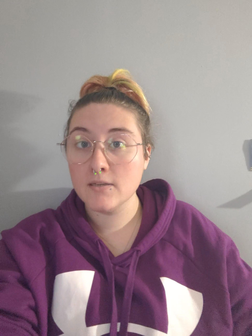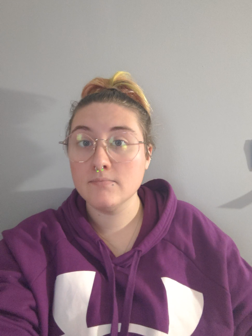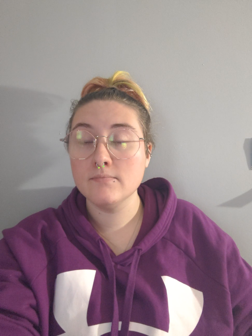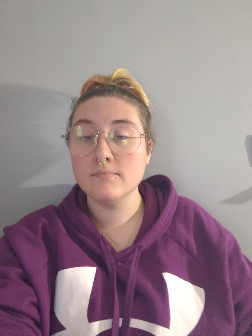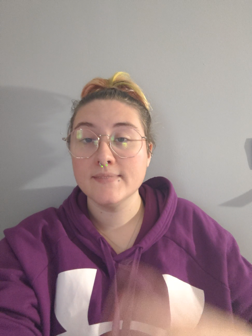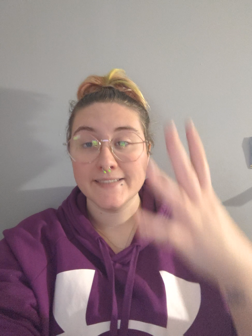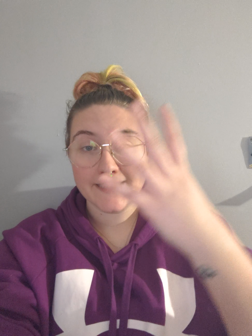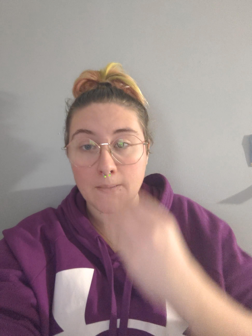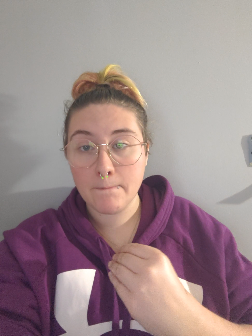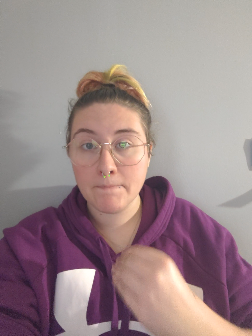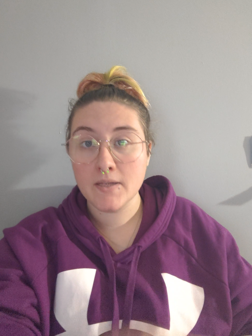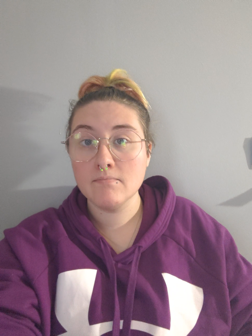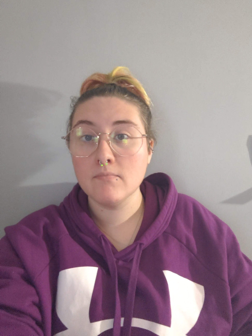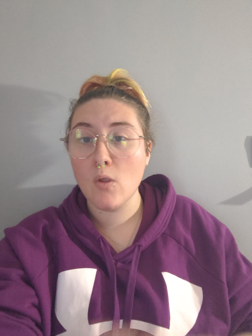sleep